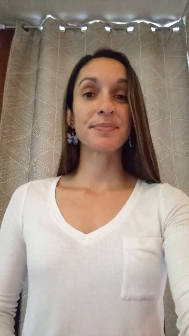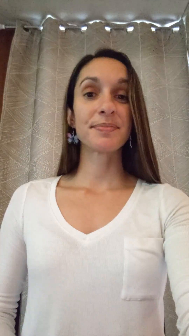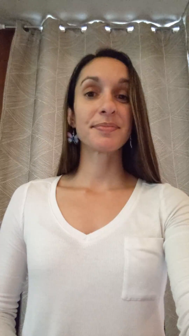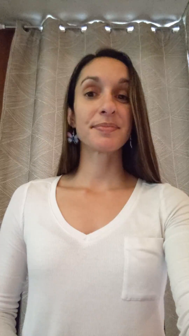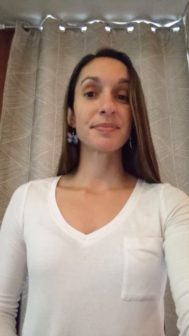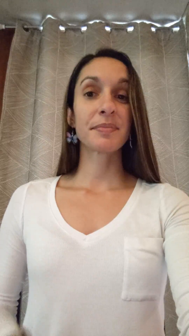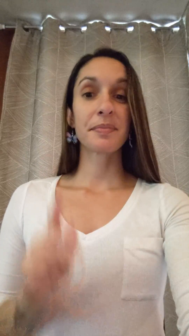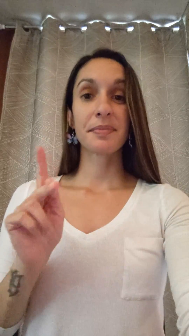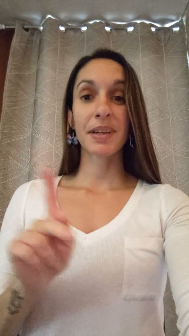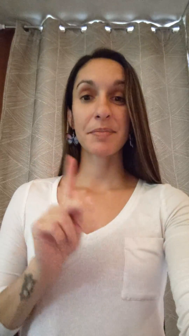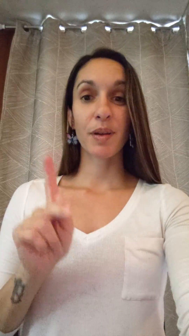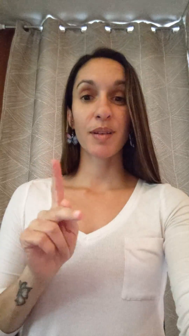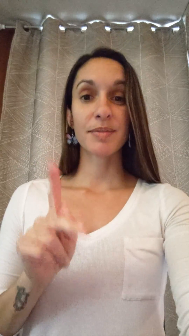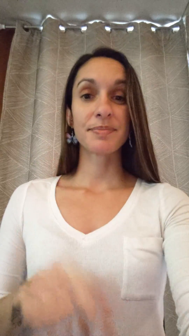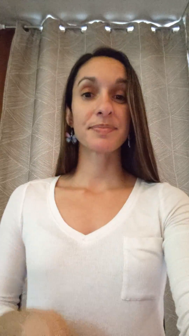people